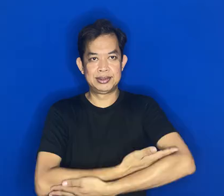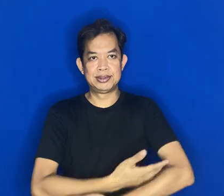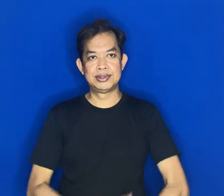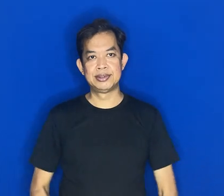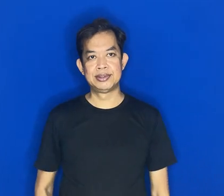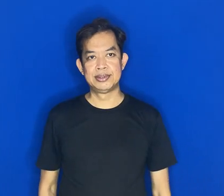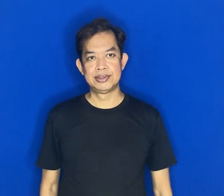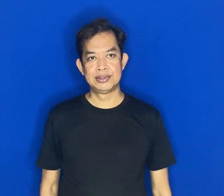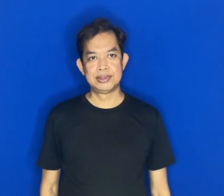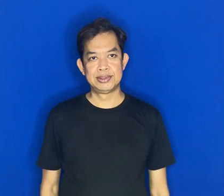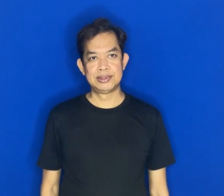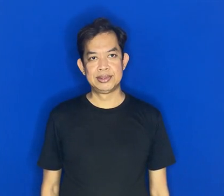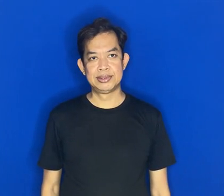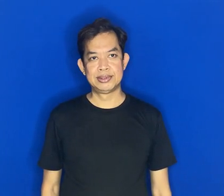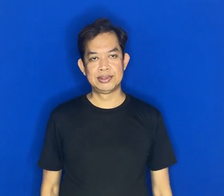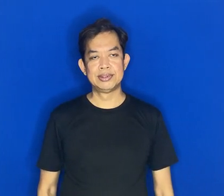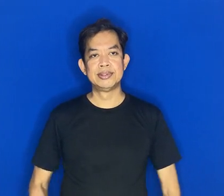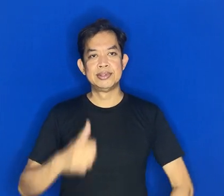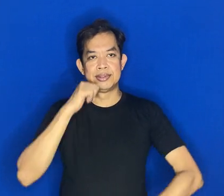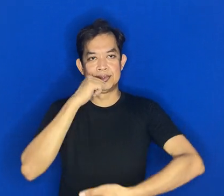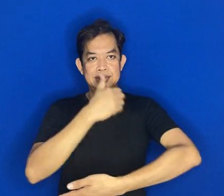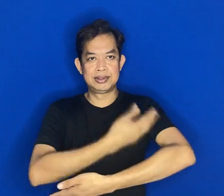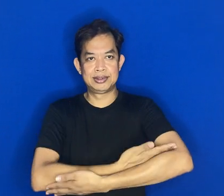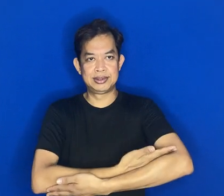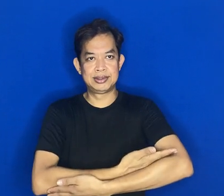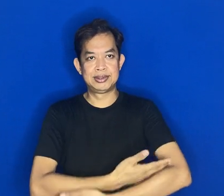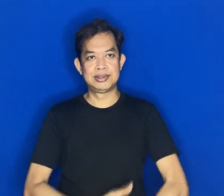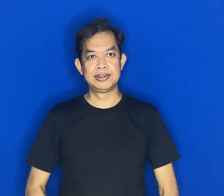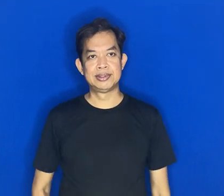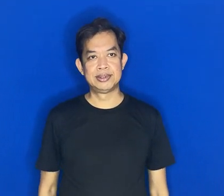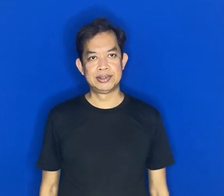daughter